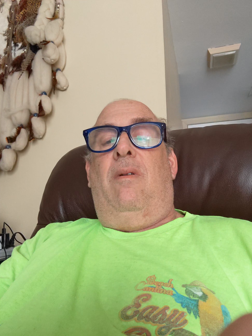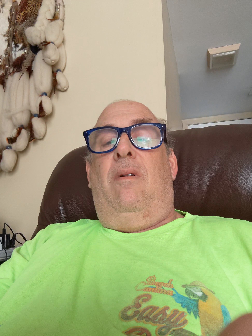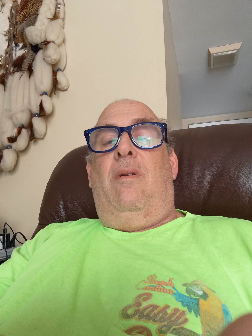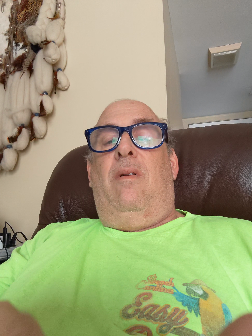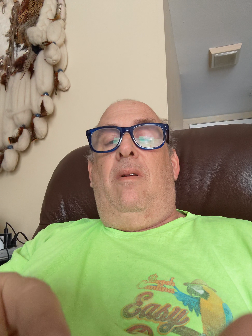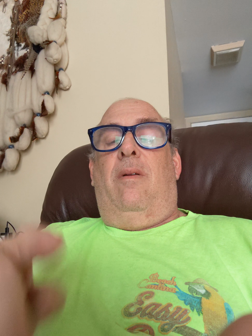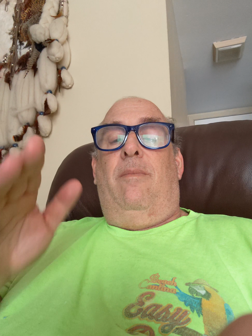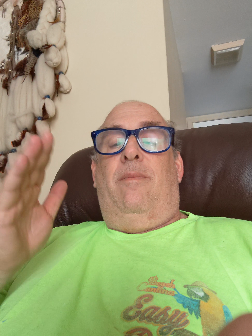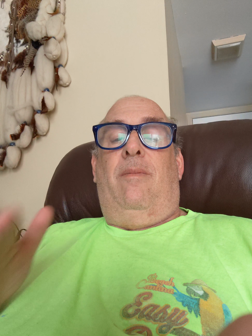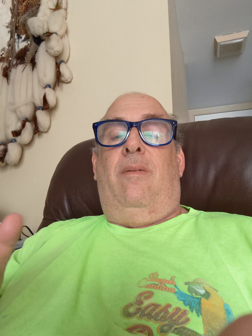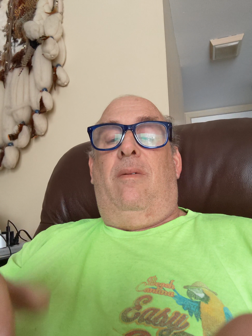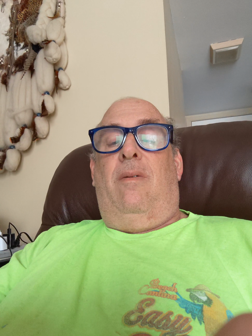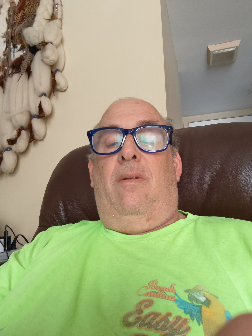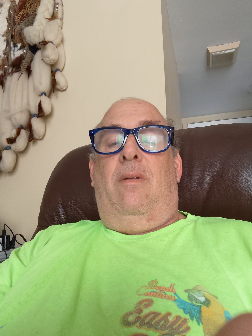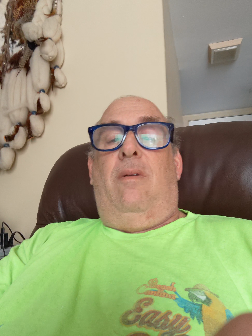beside